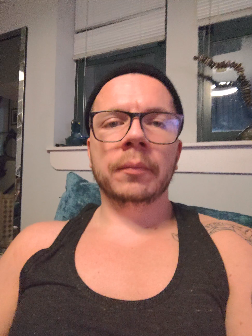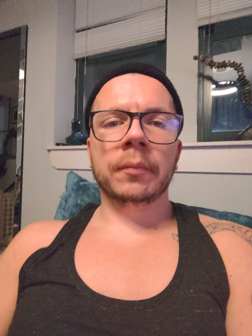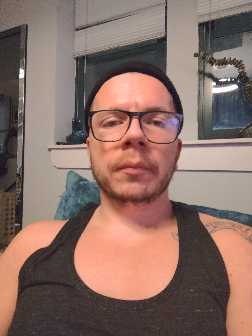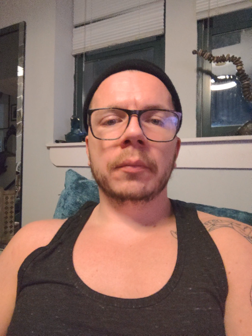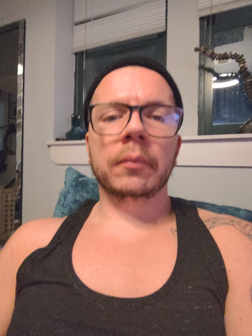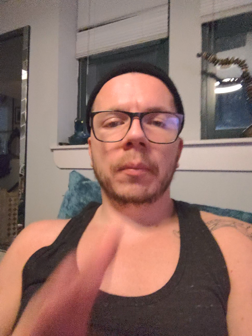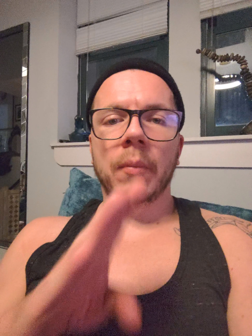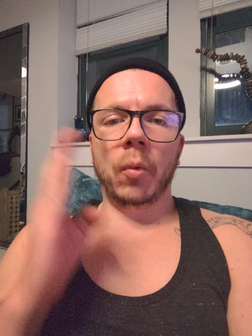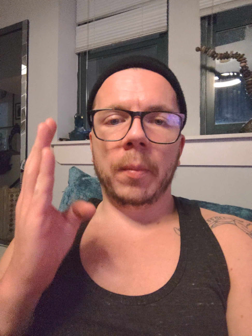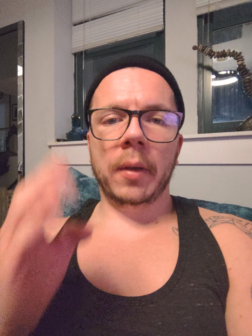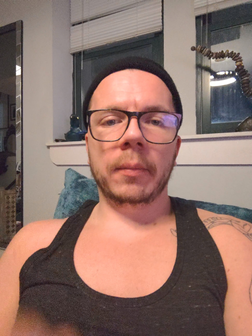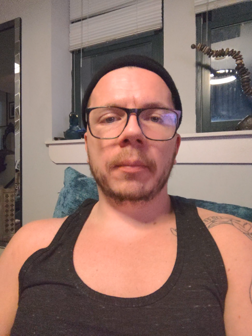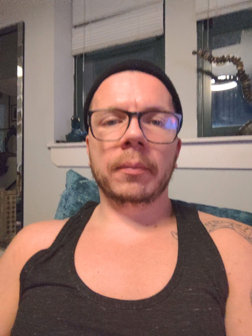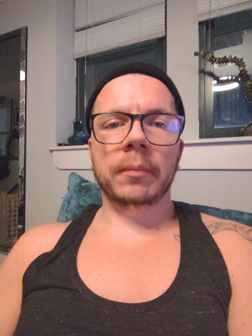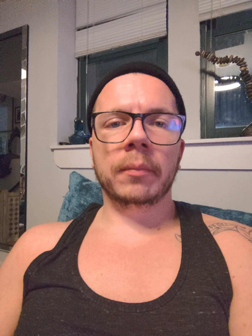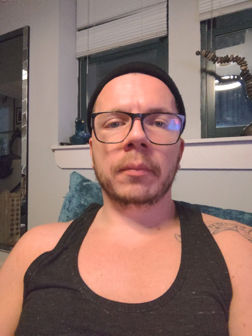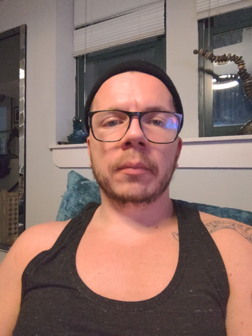open